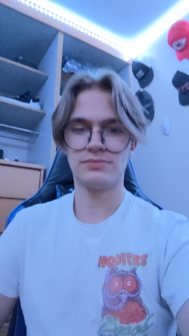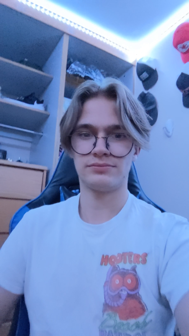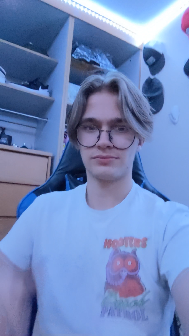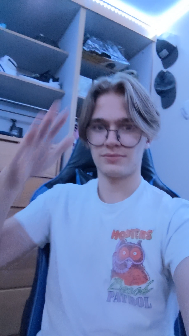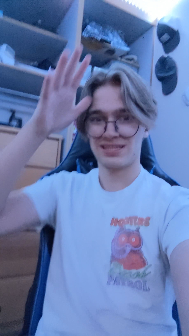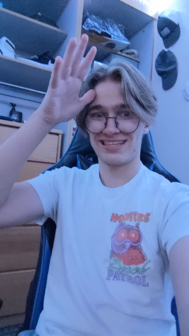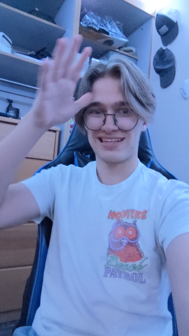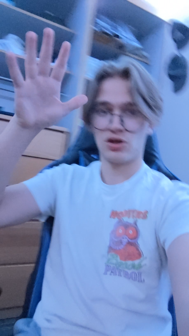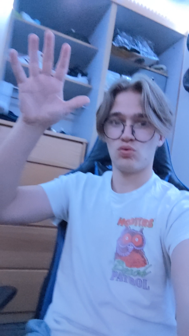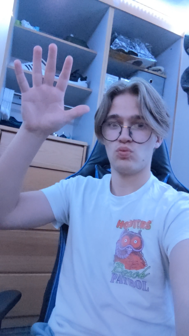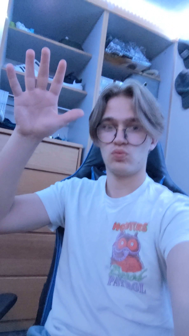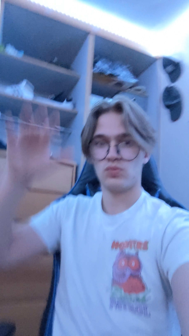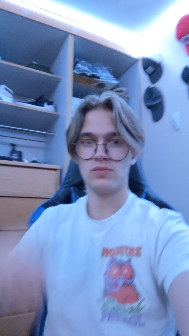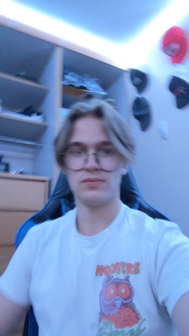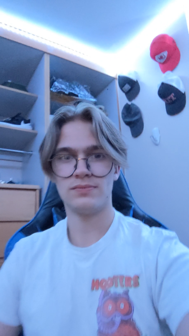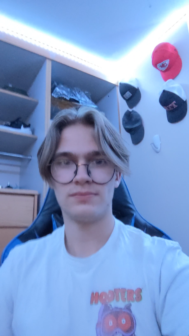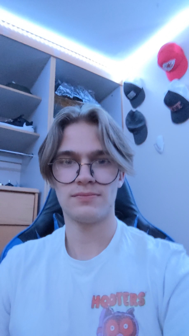deer